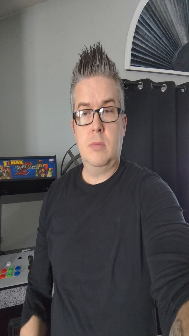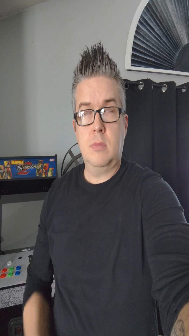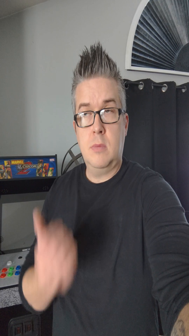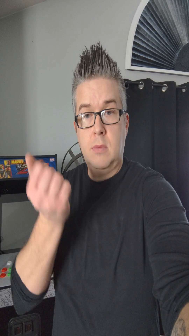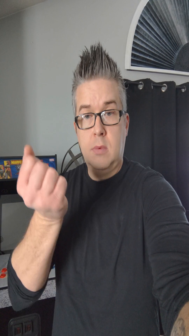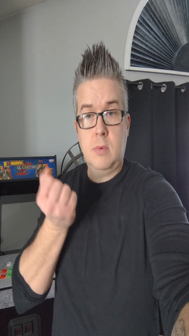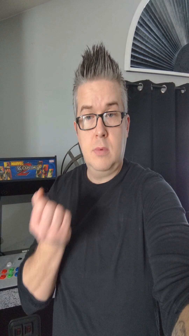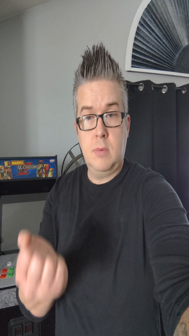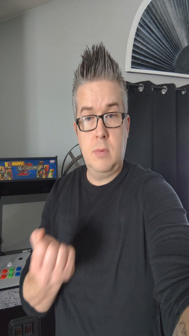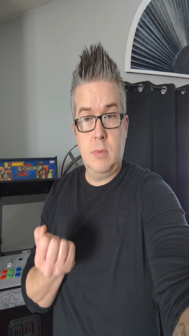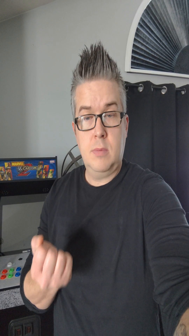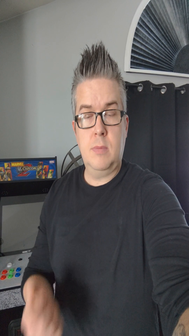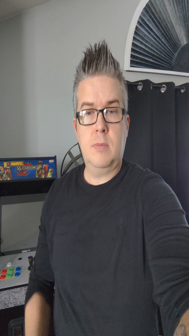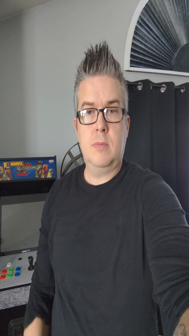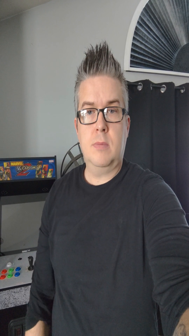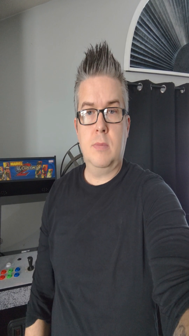drawer